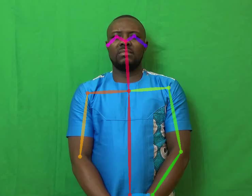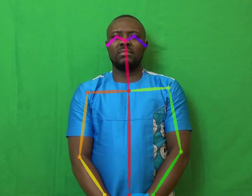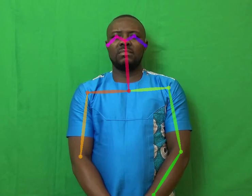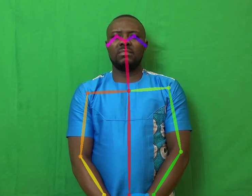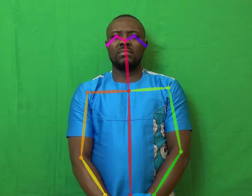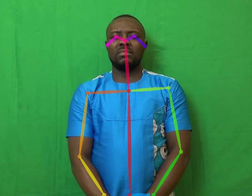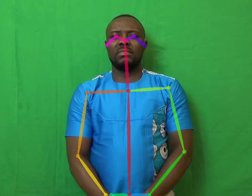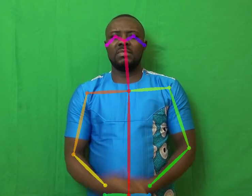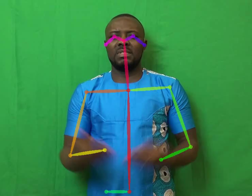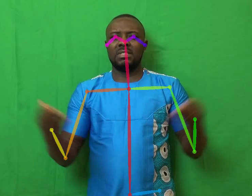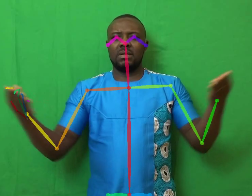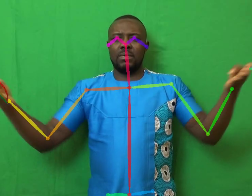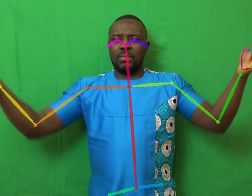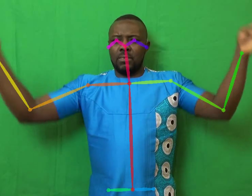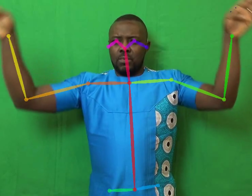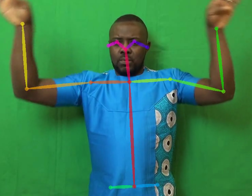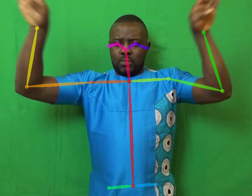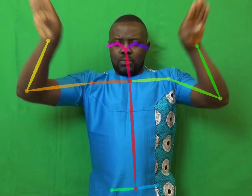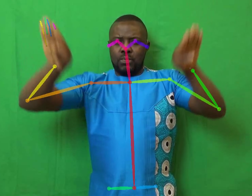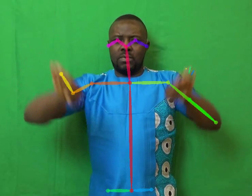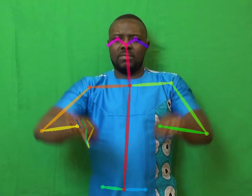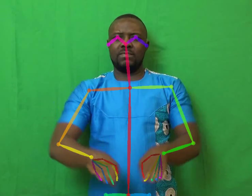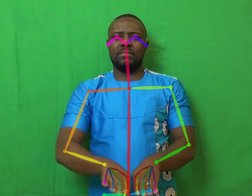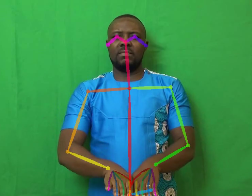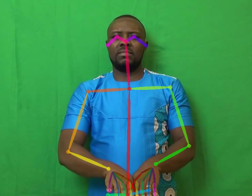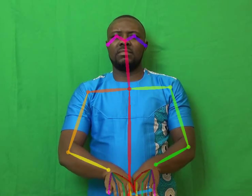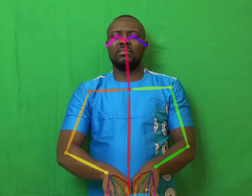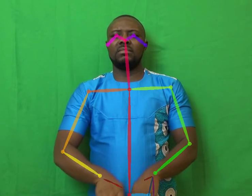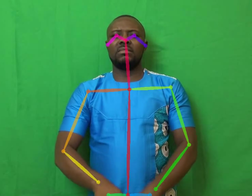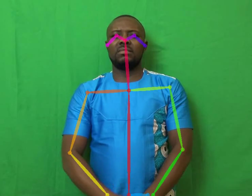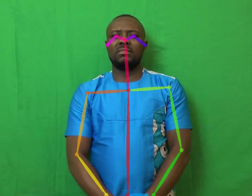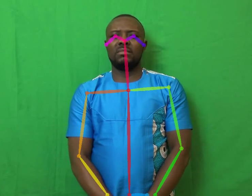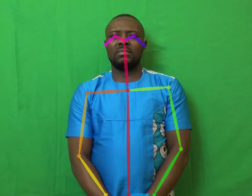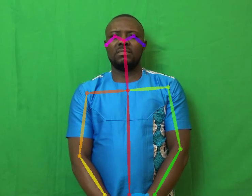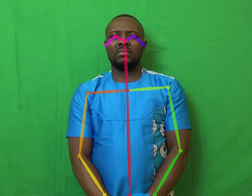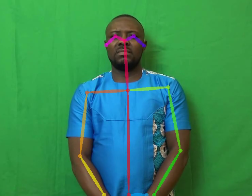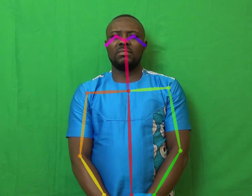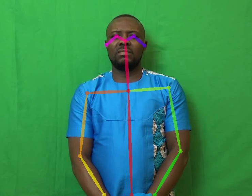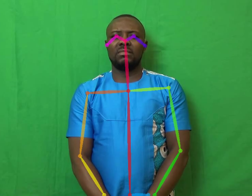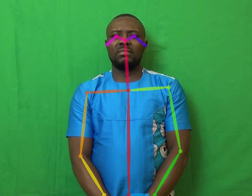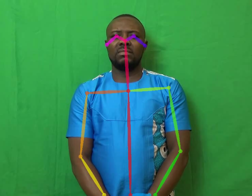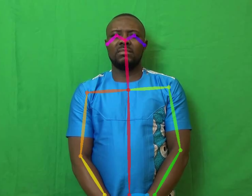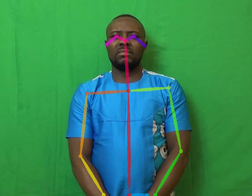valley